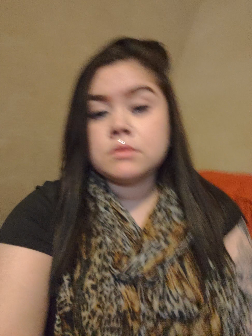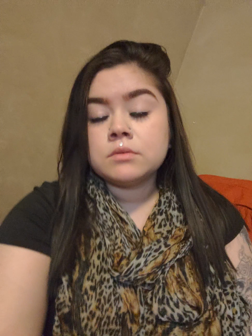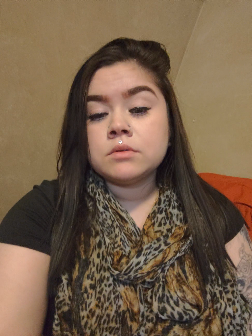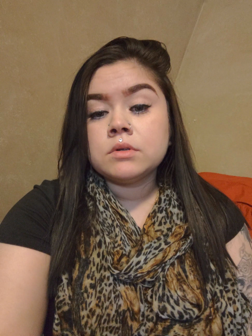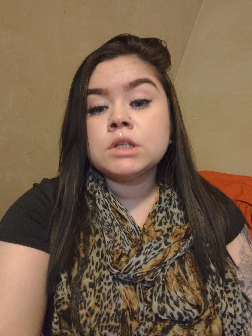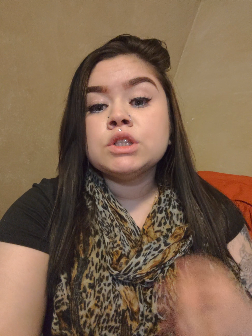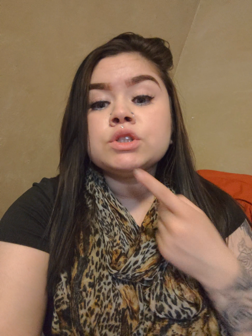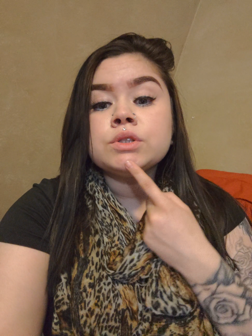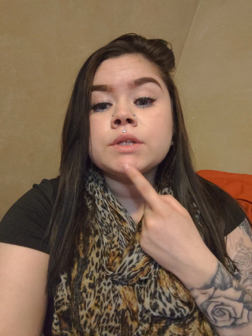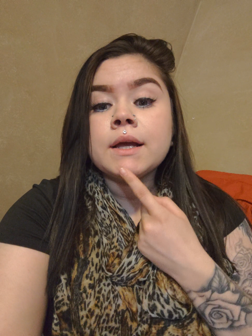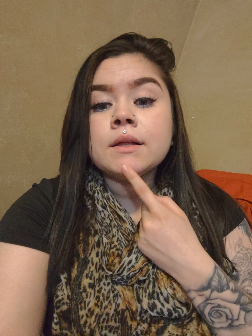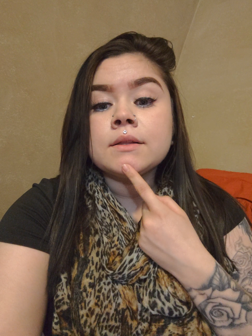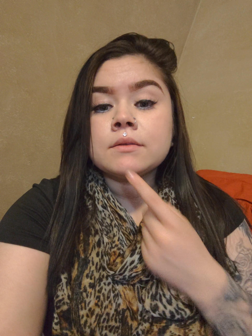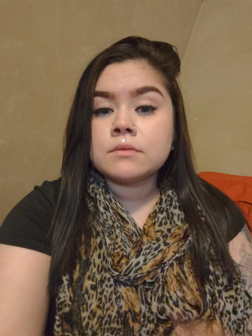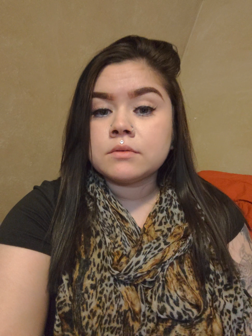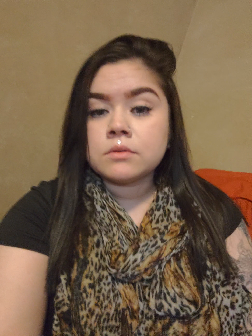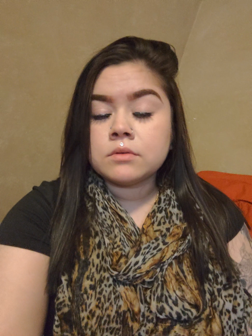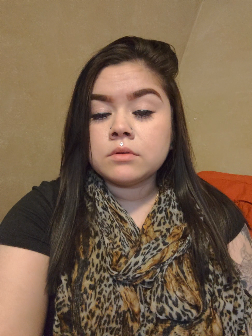chin